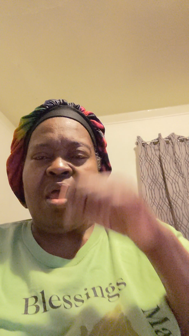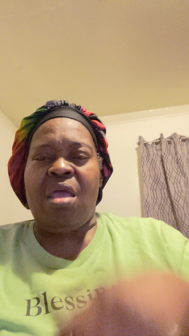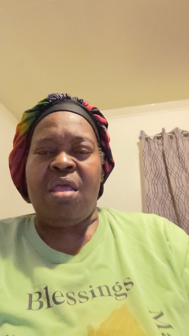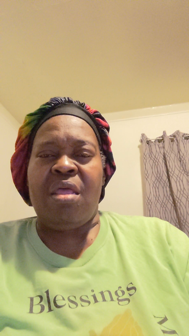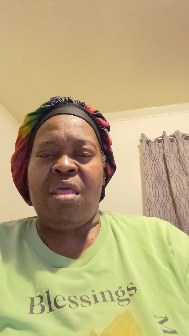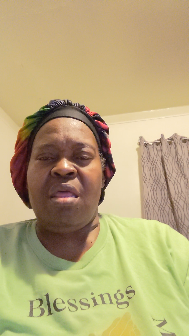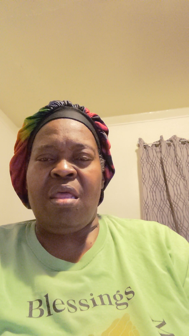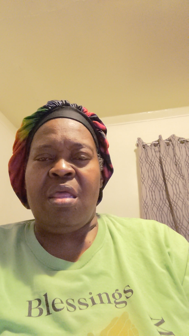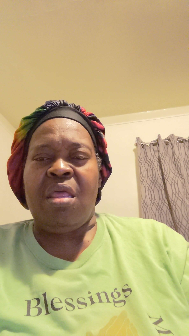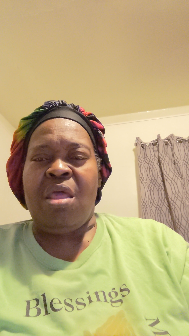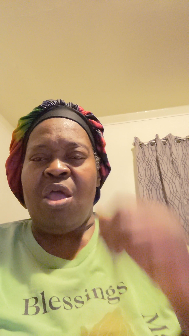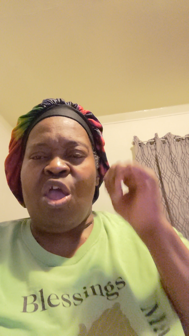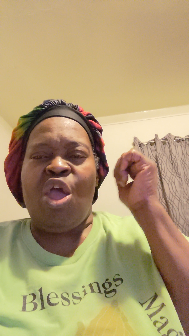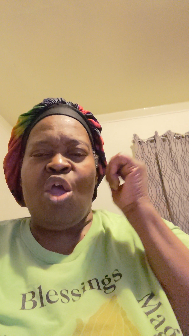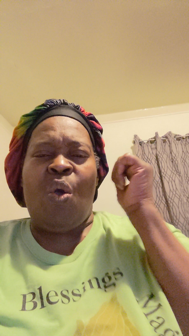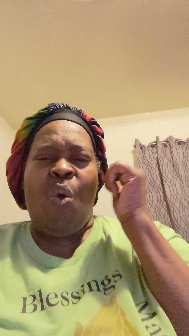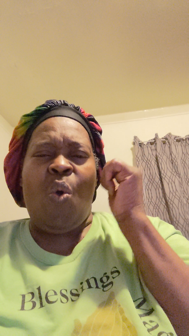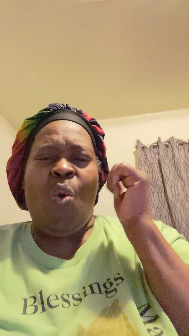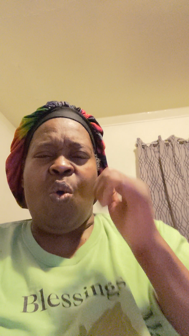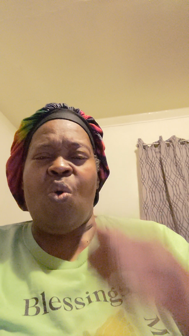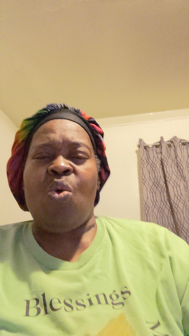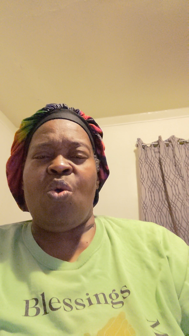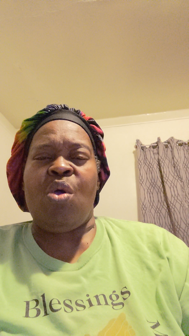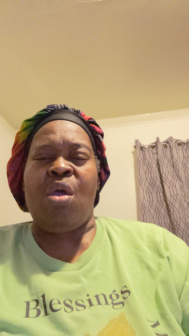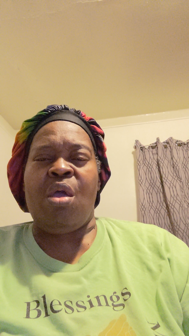cold